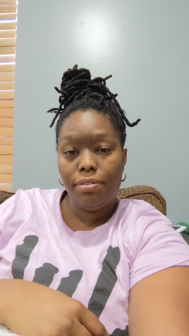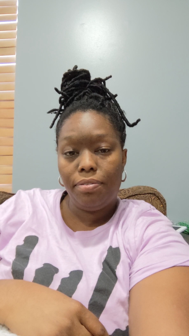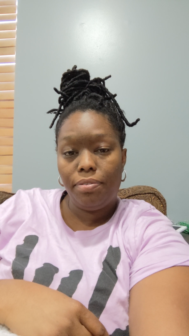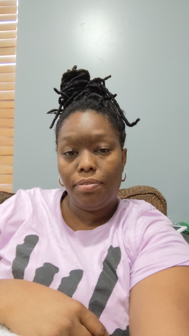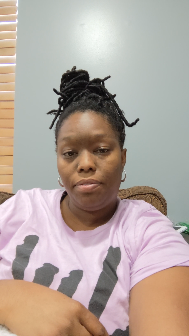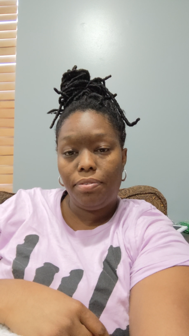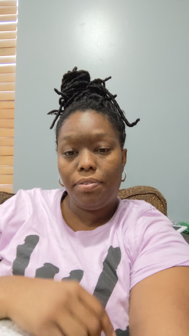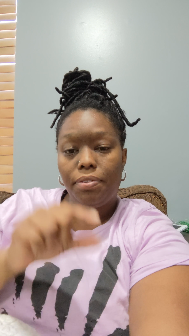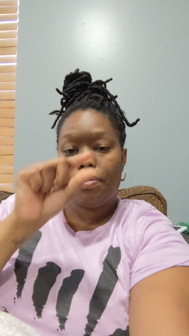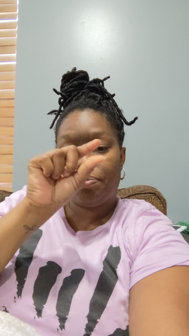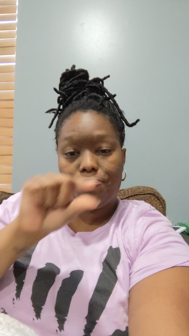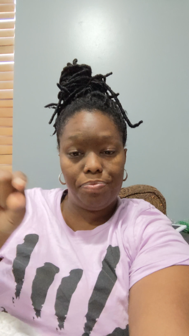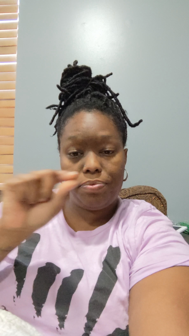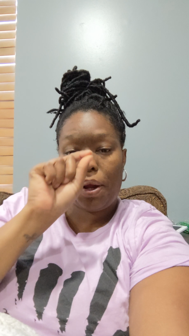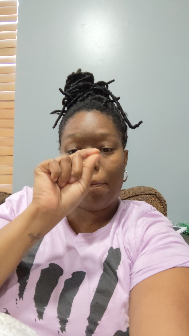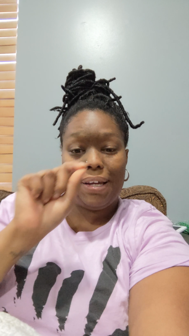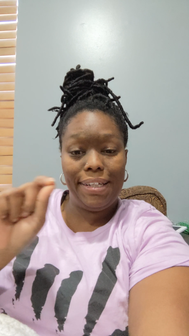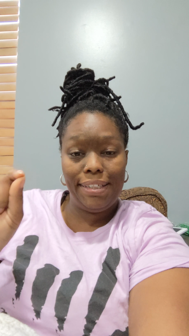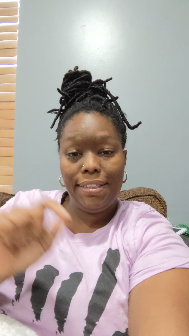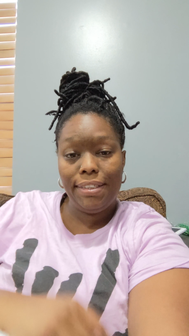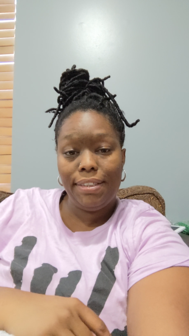peas